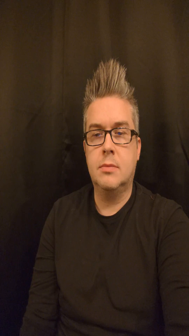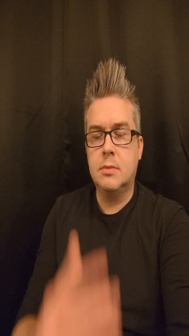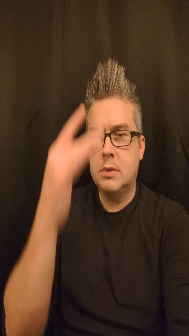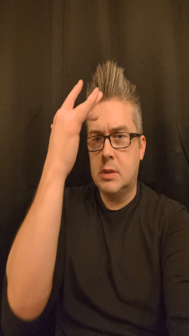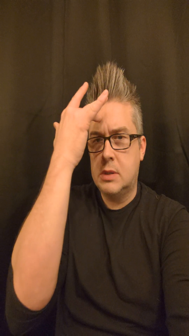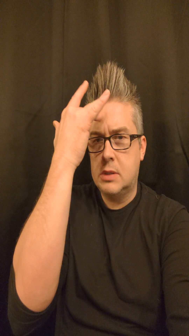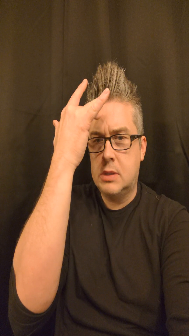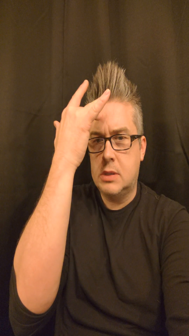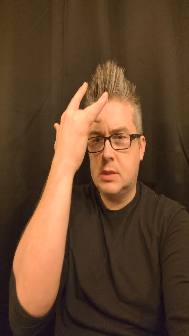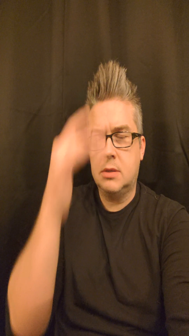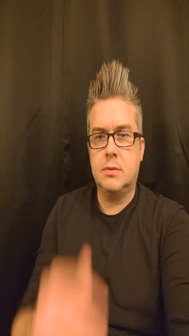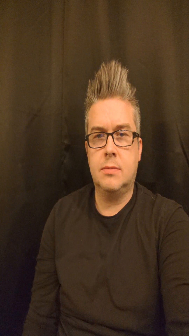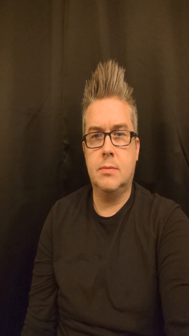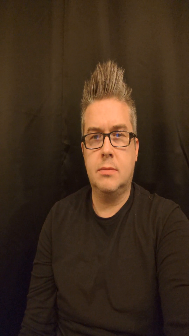sick